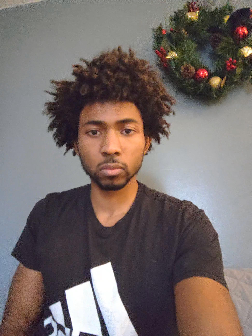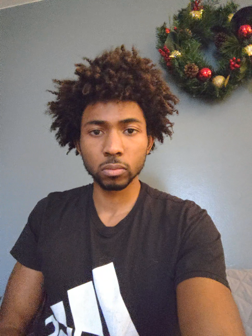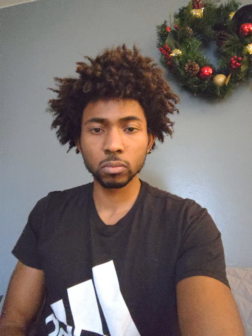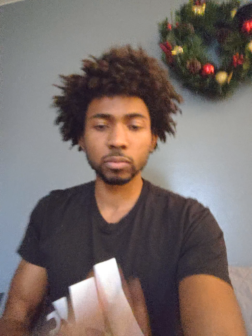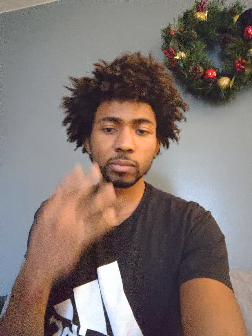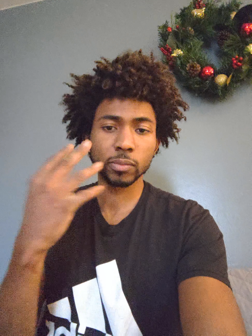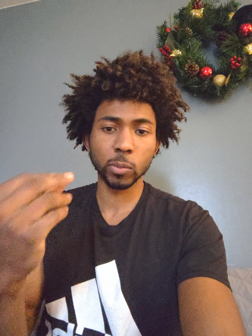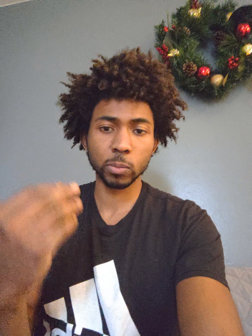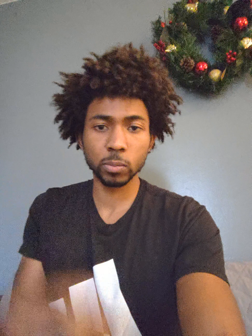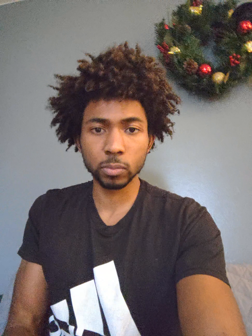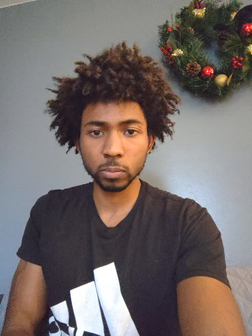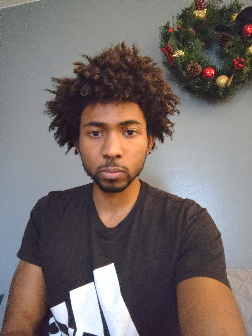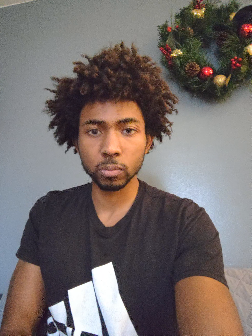go